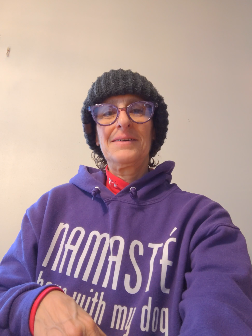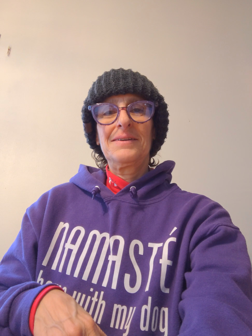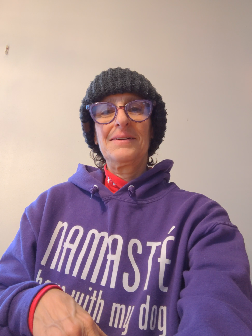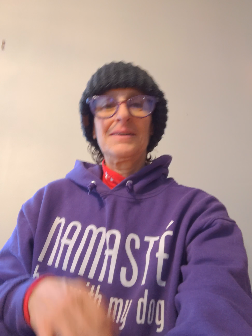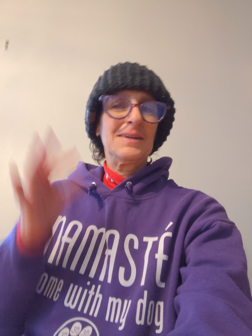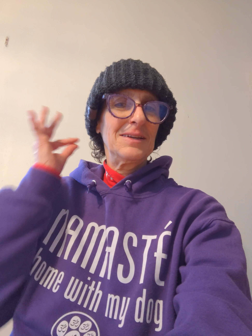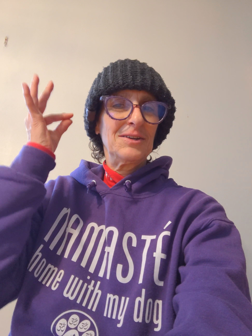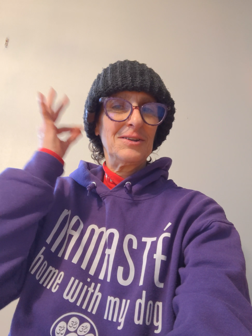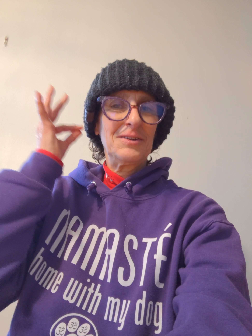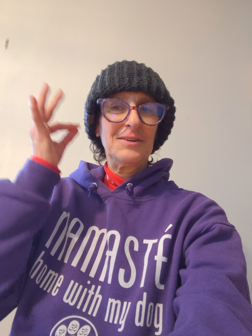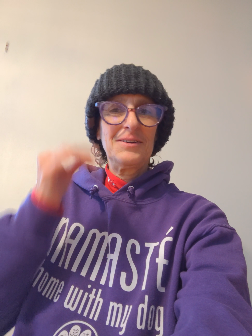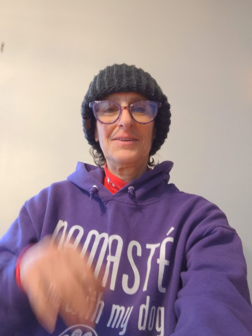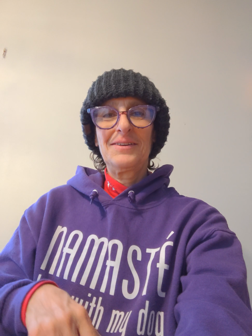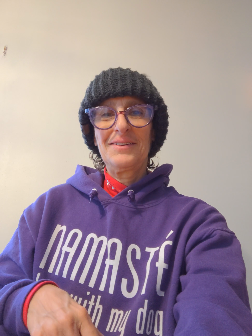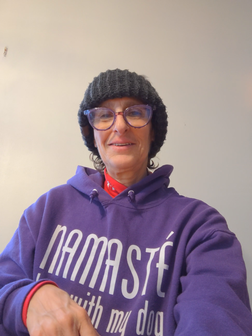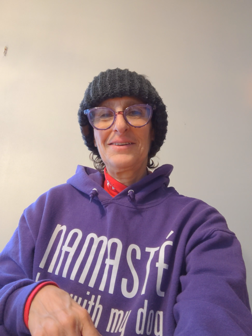hair